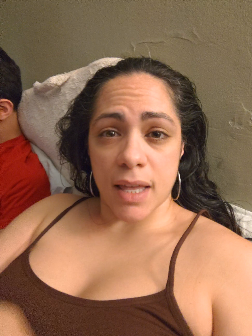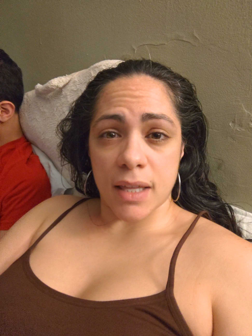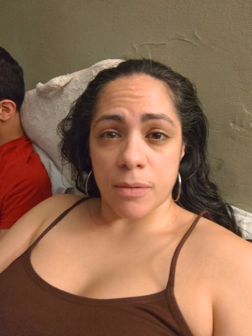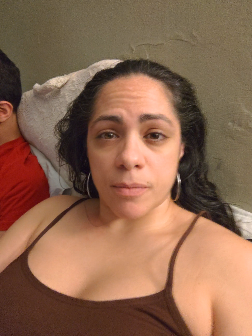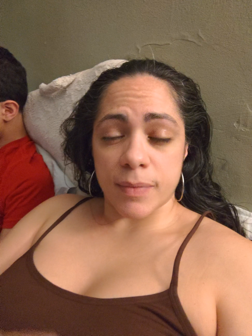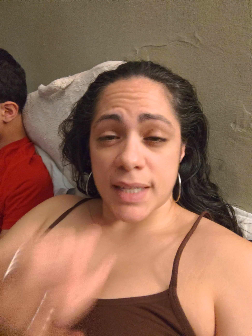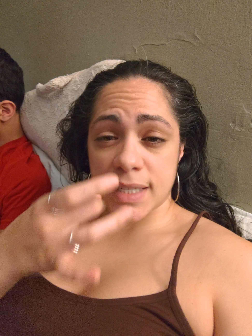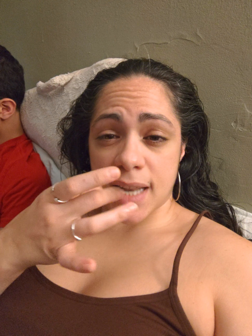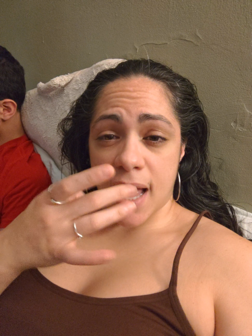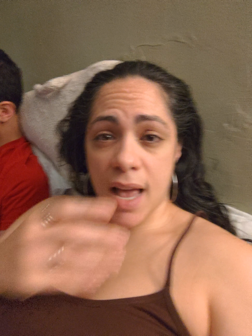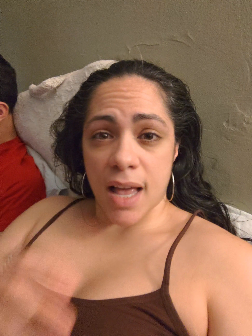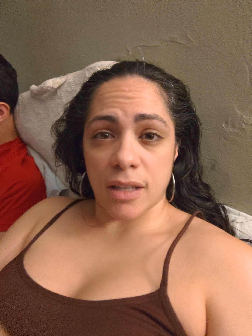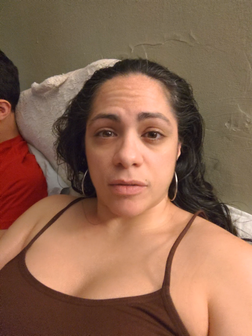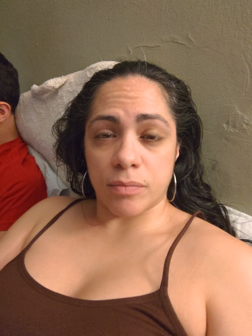snack